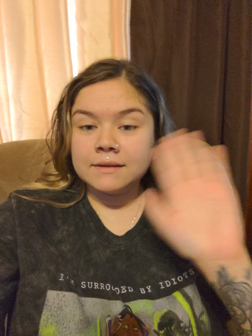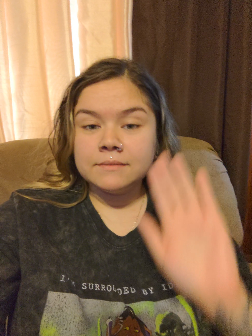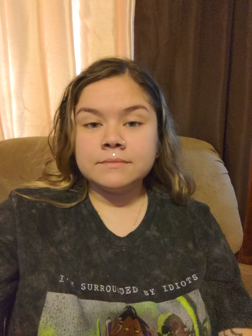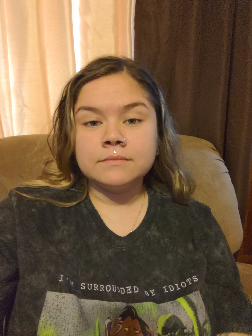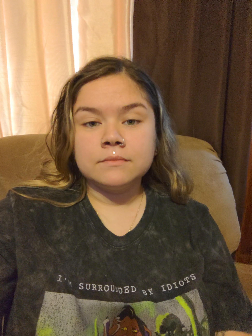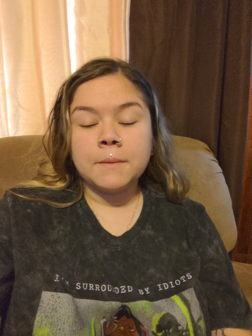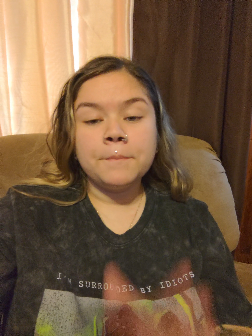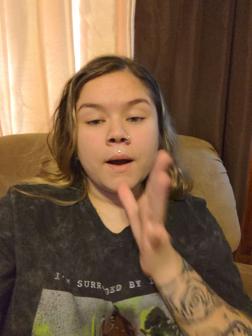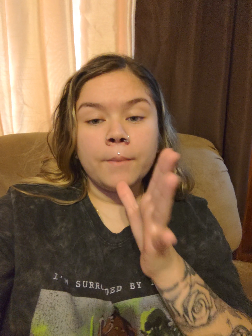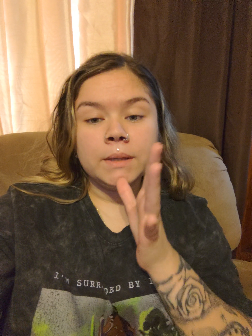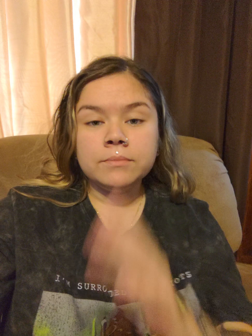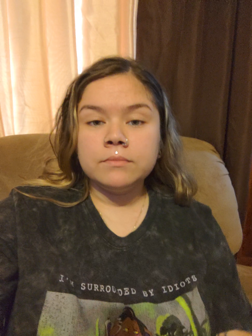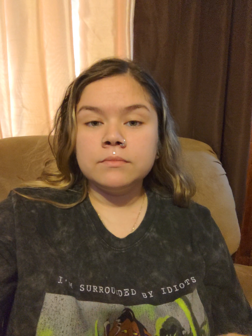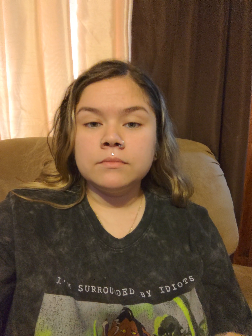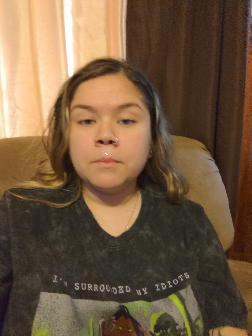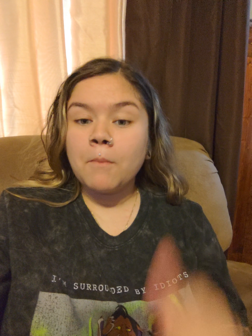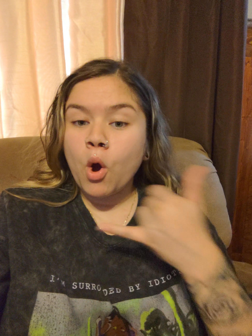mommy